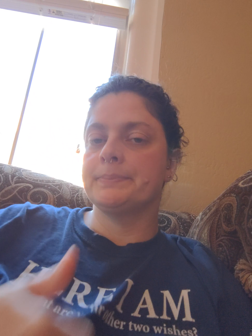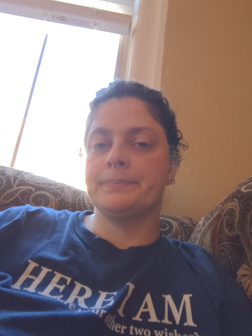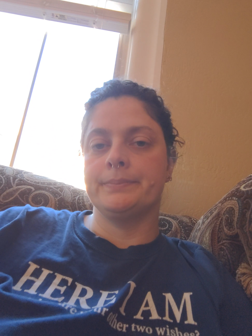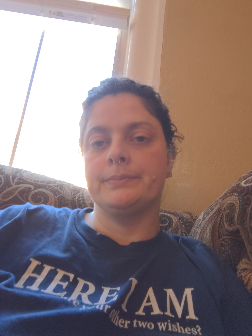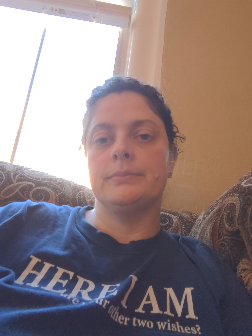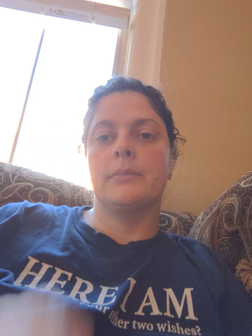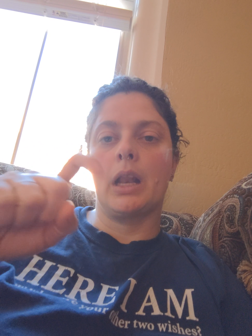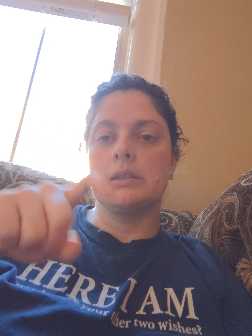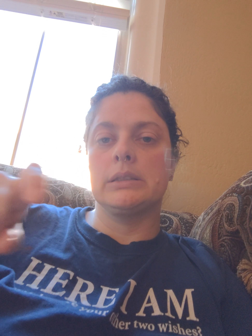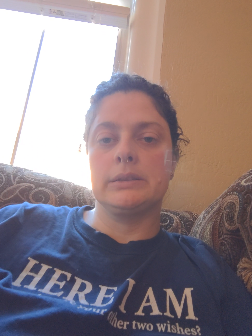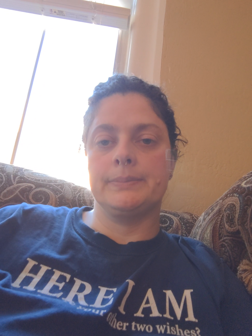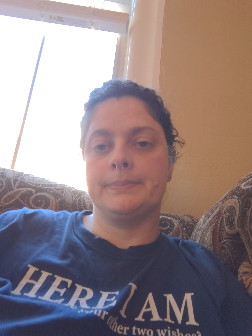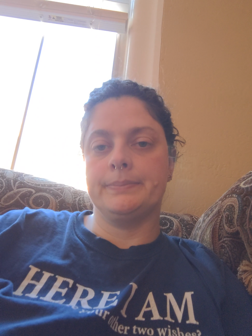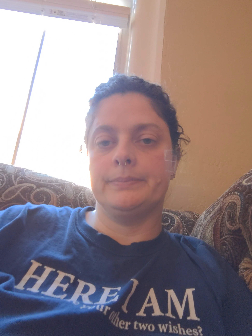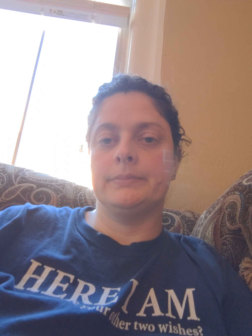closet